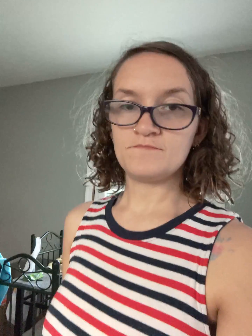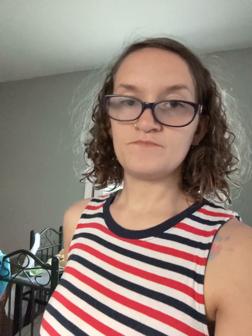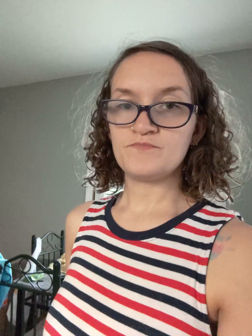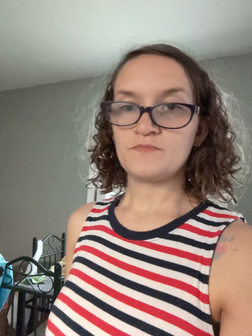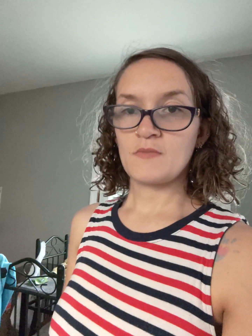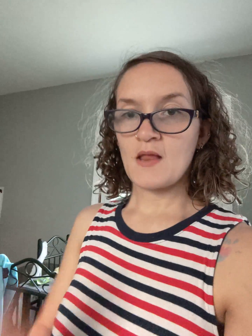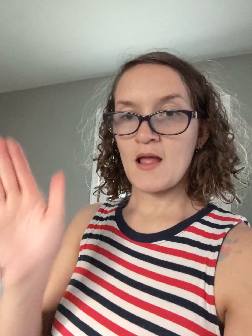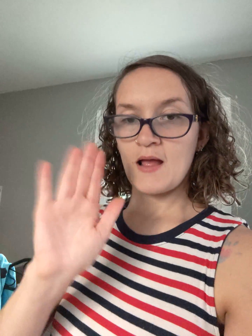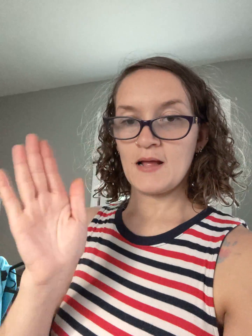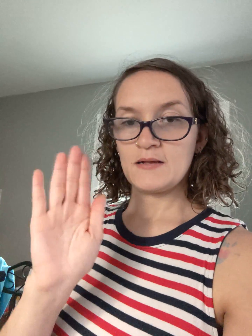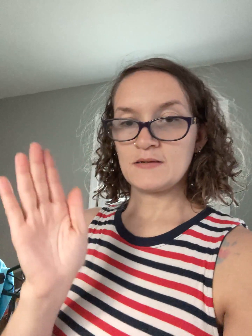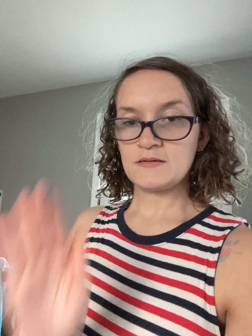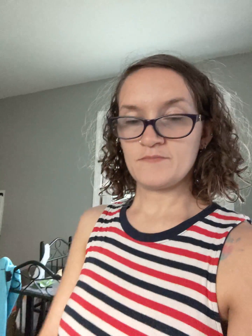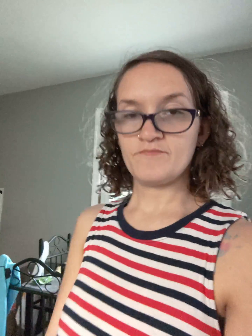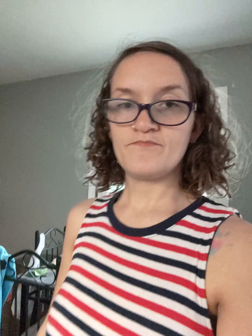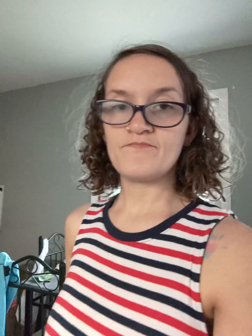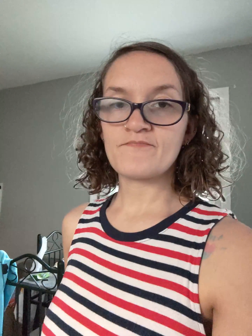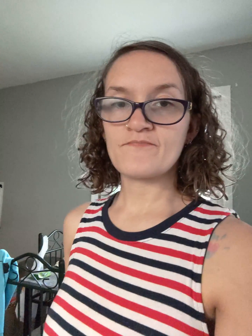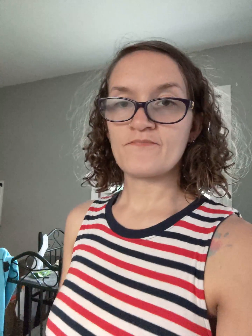hi